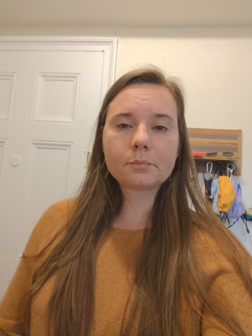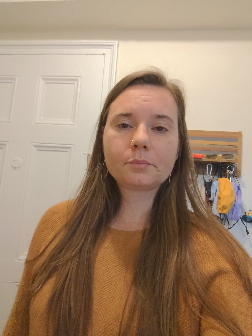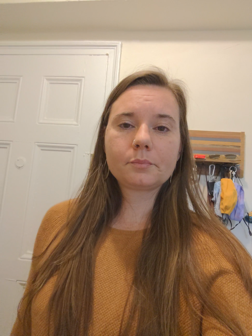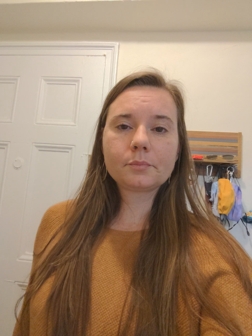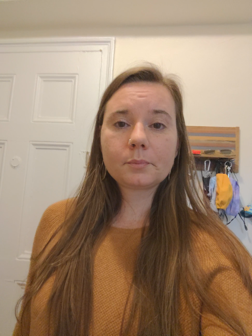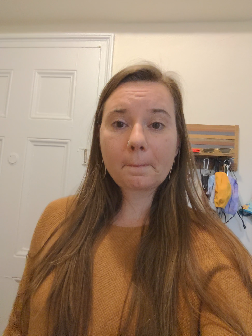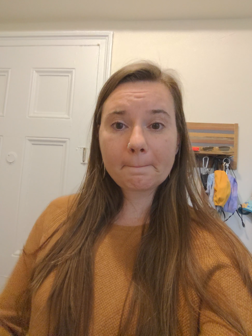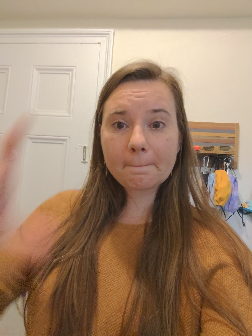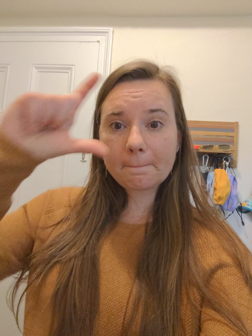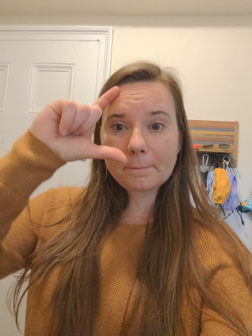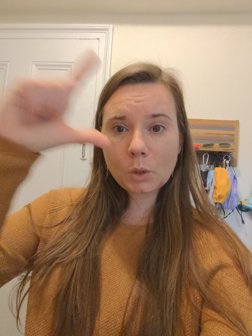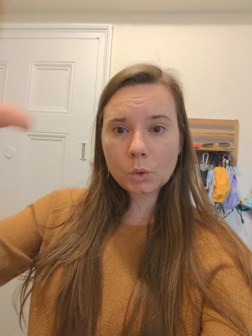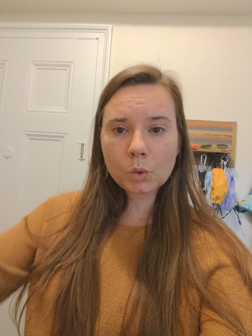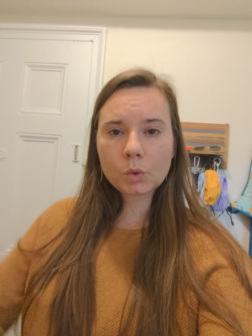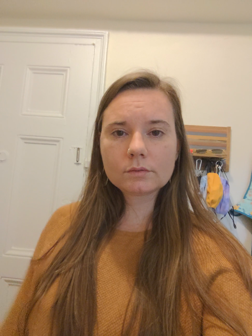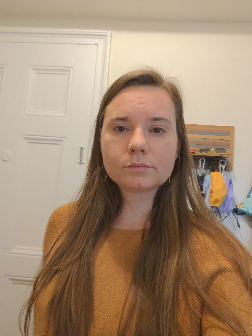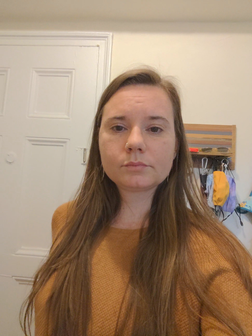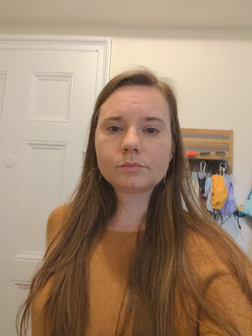moon